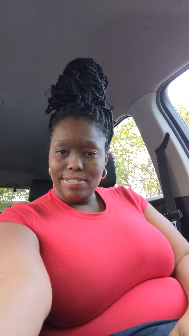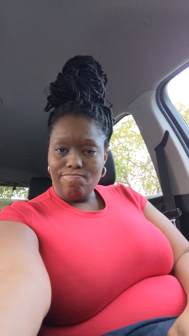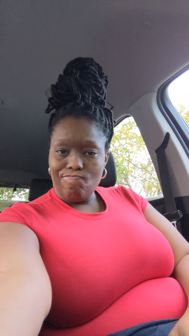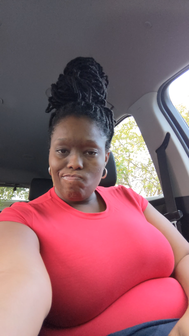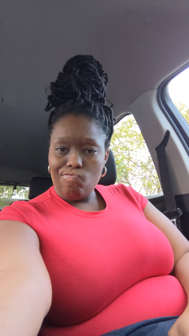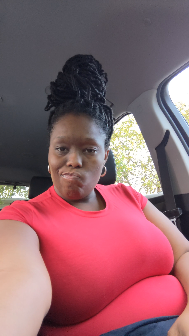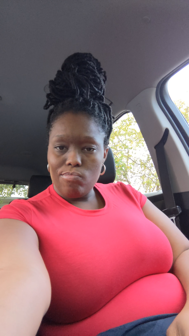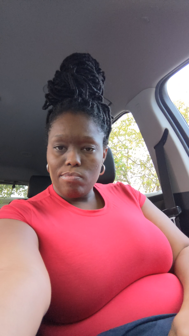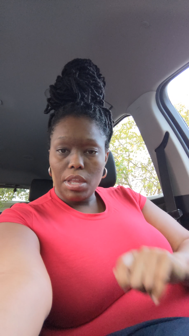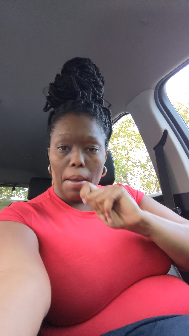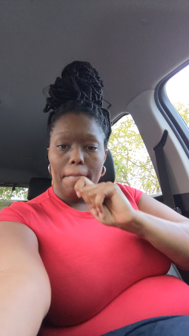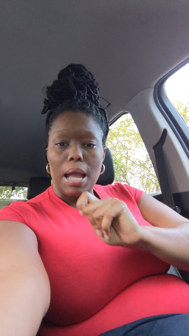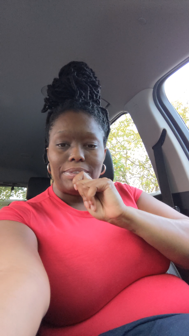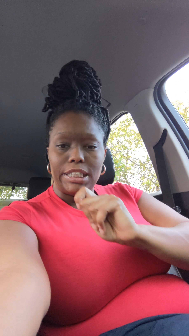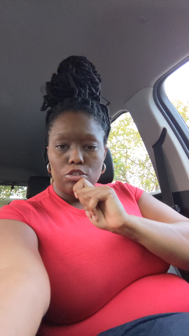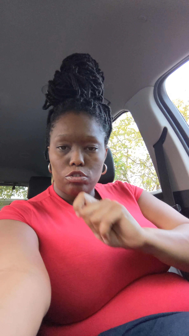popsicle